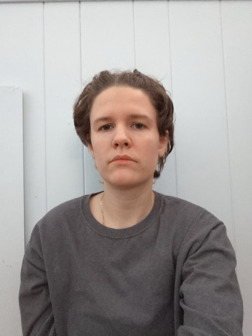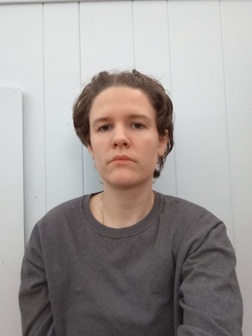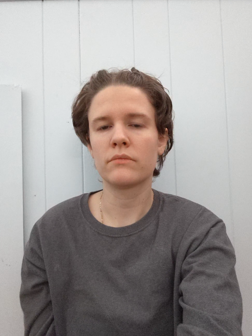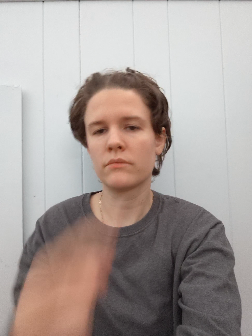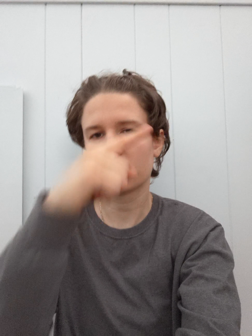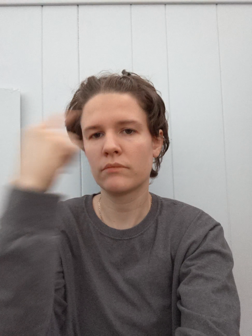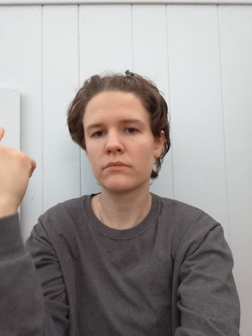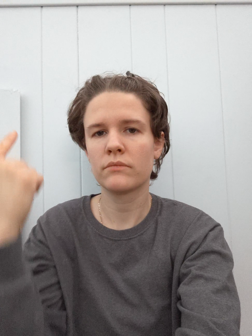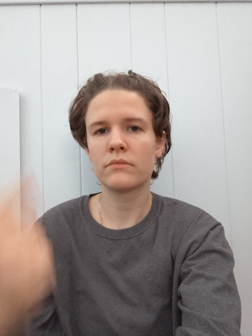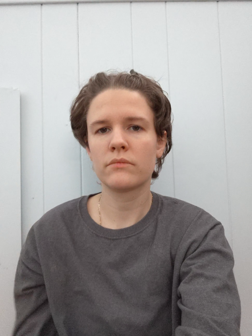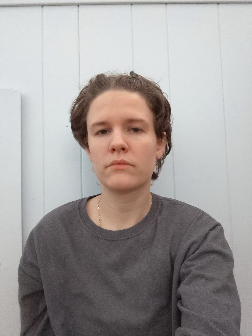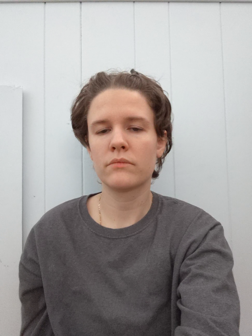black